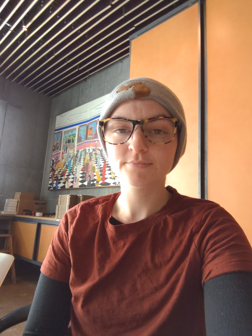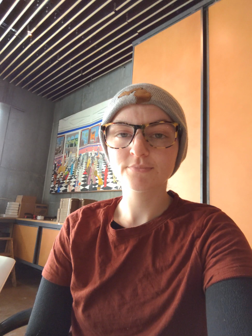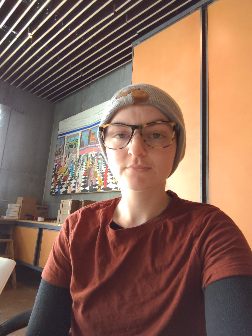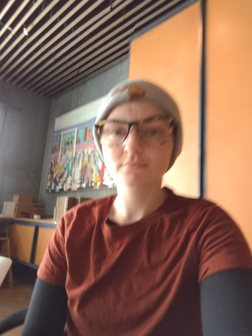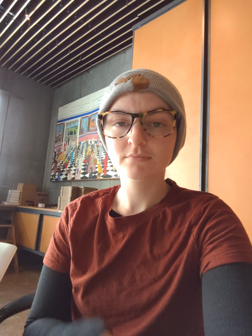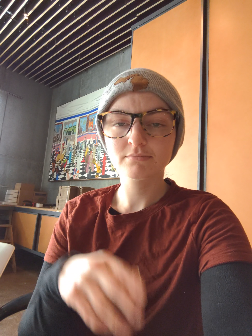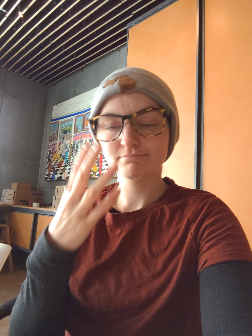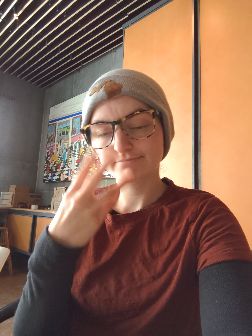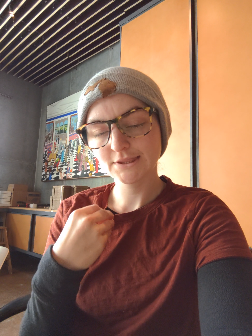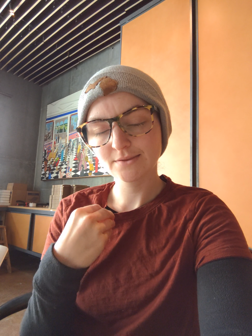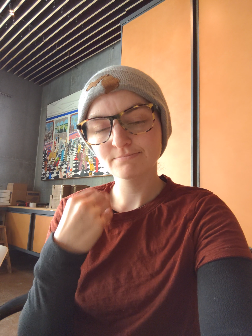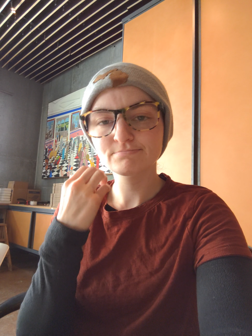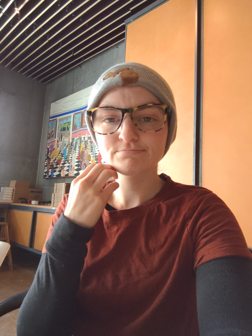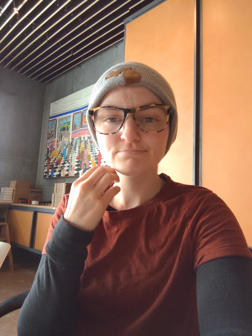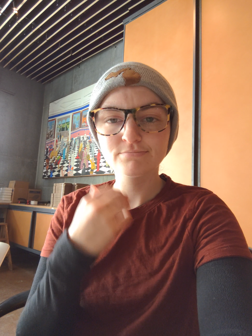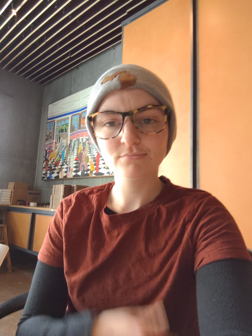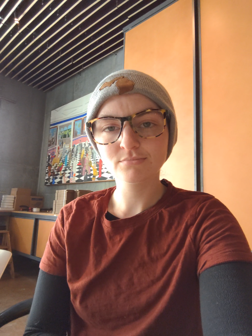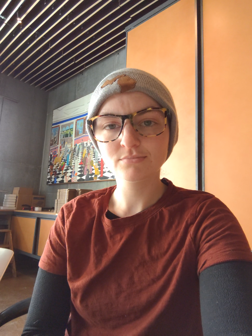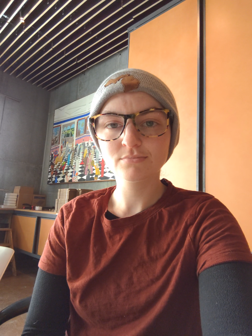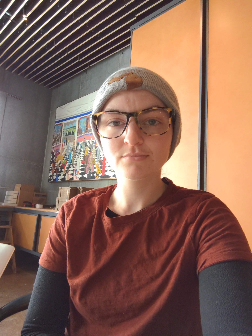nap